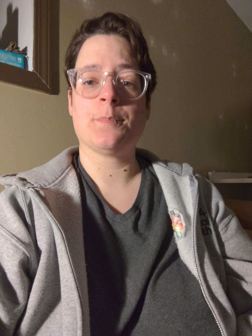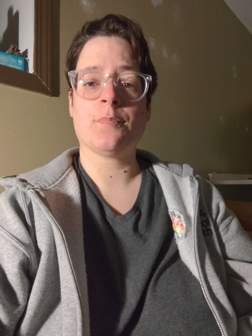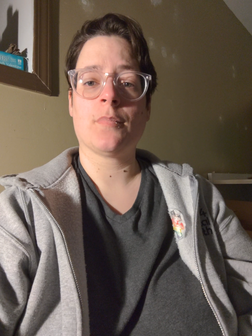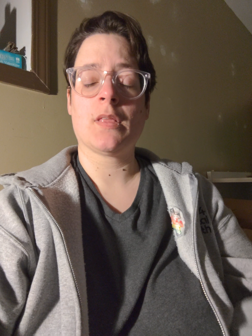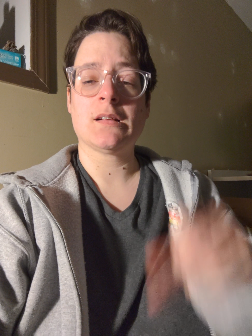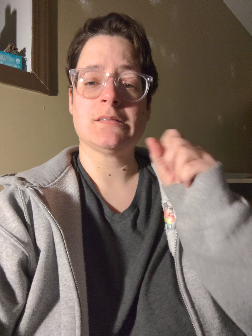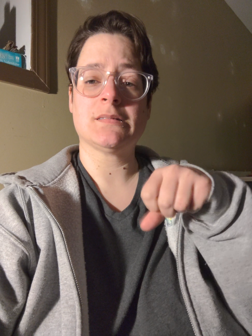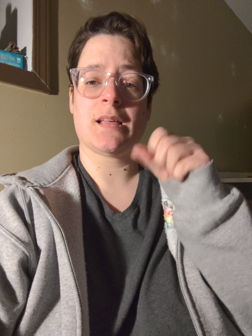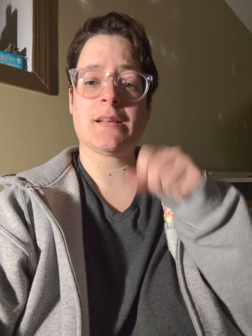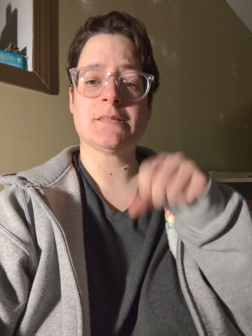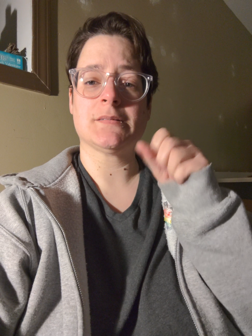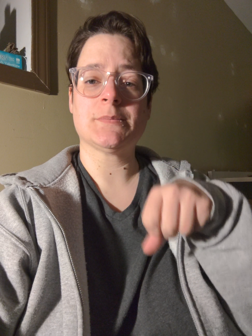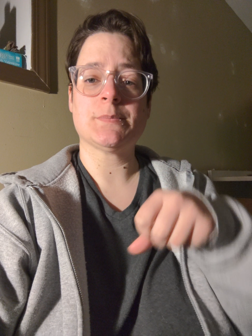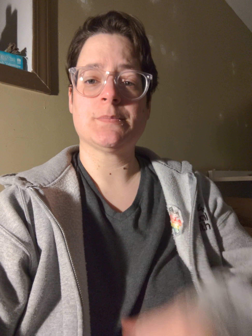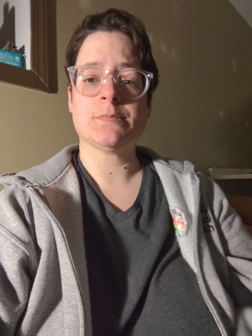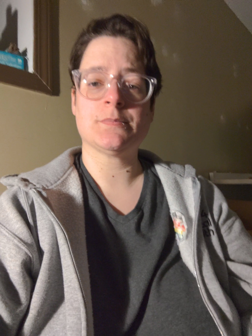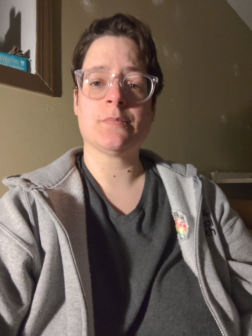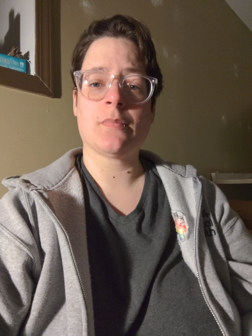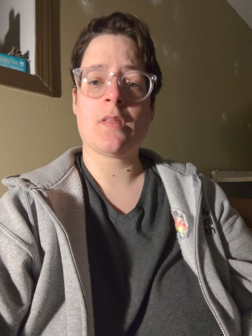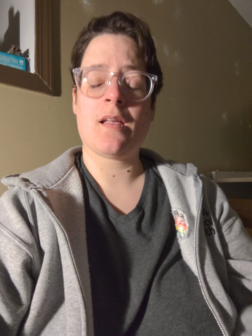yes